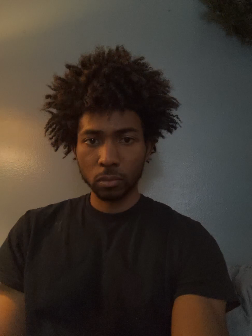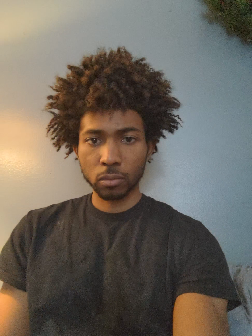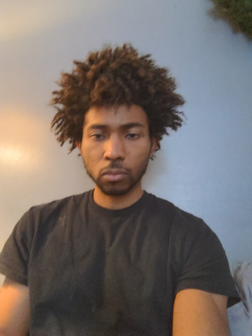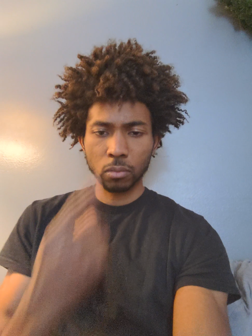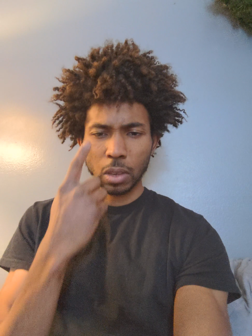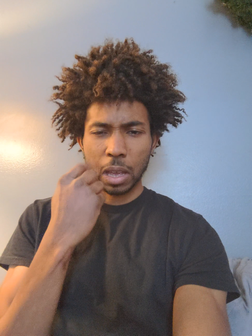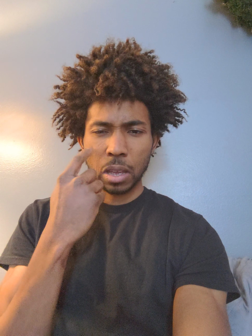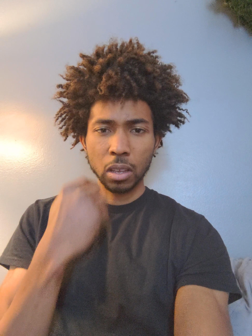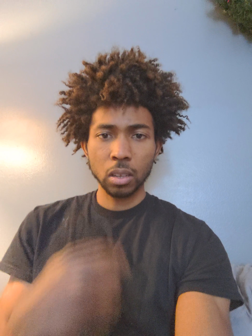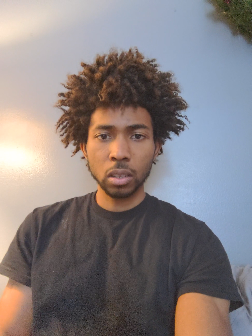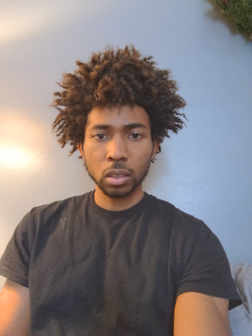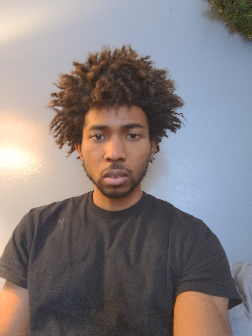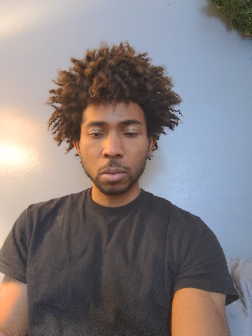cry